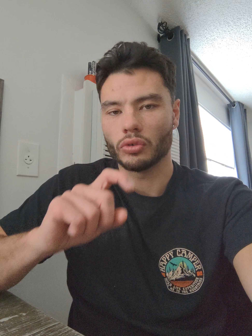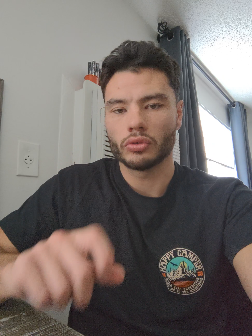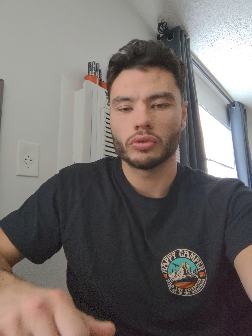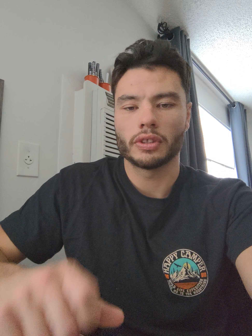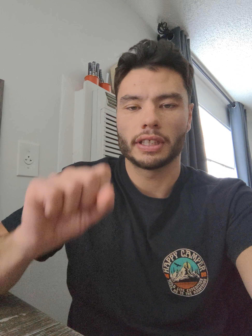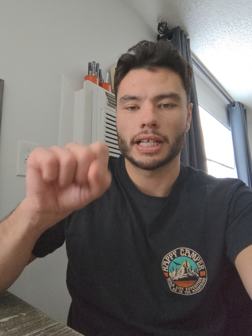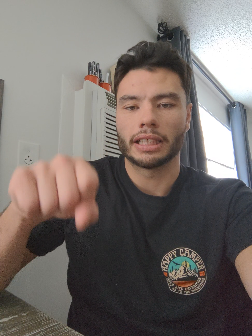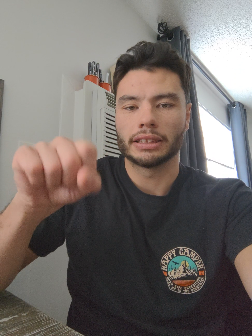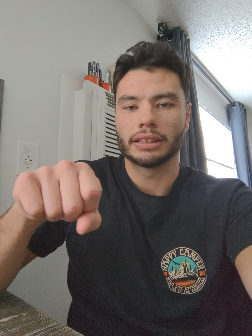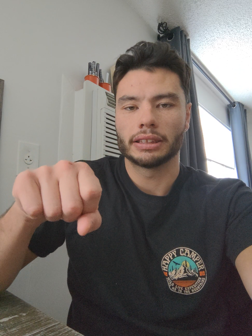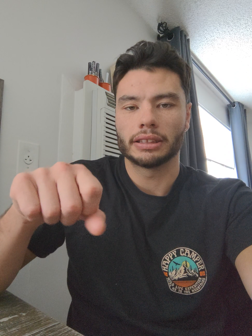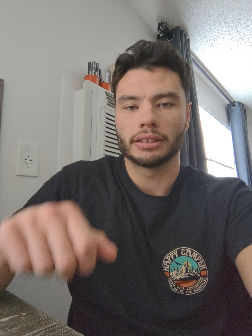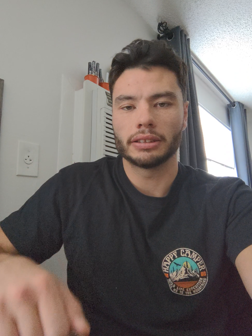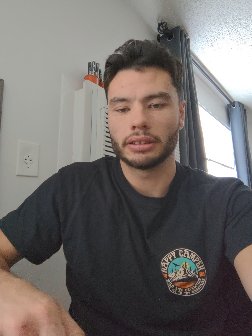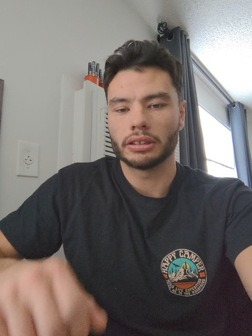yes